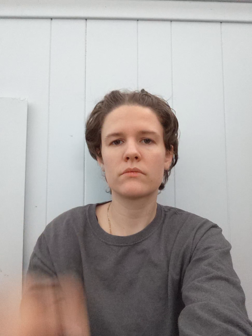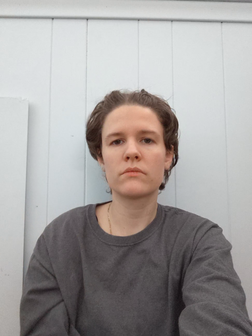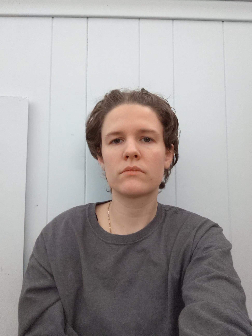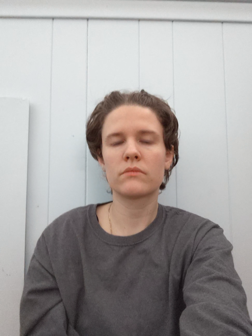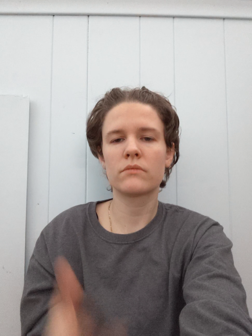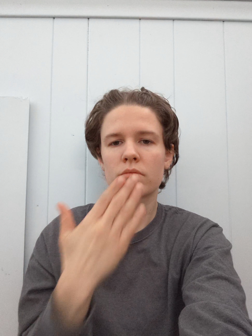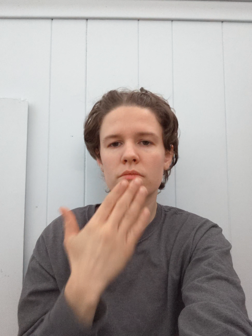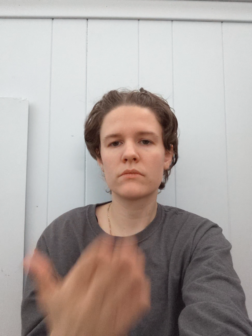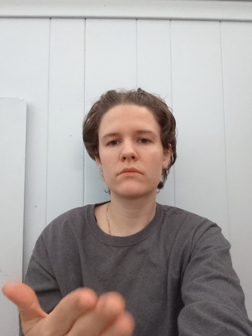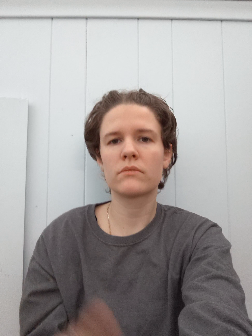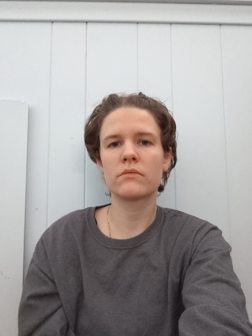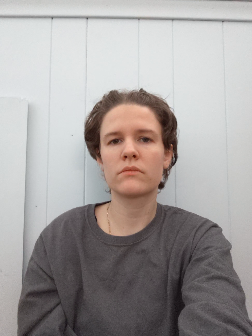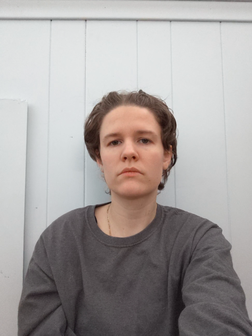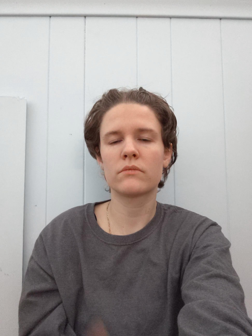thank you